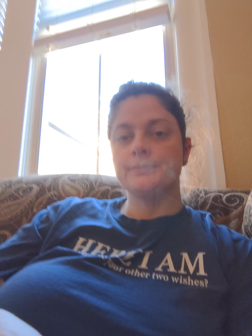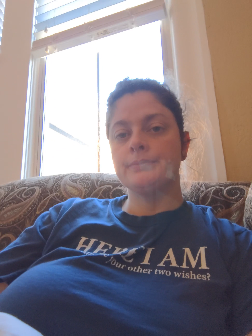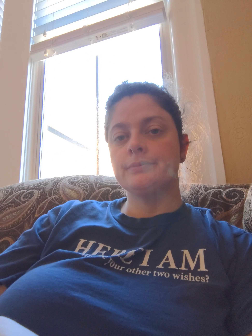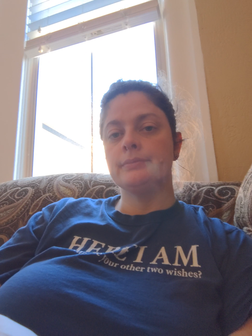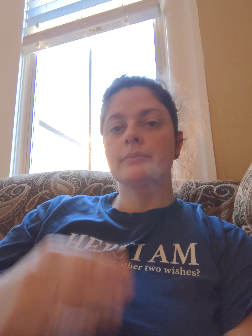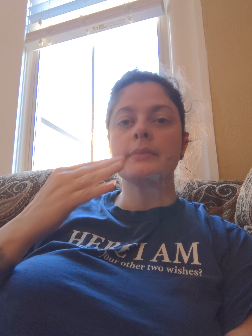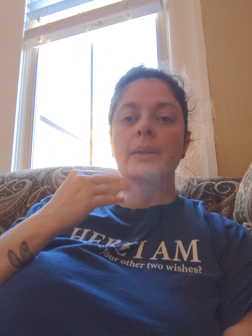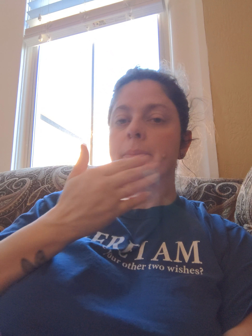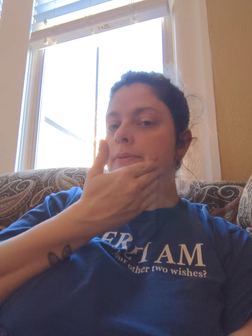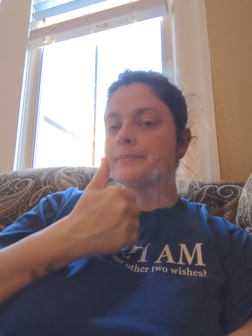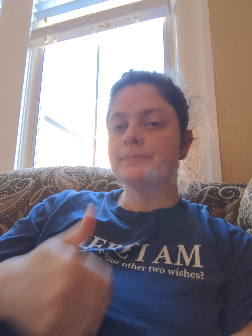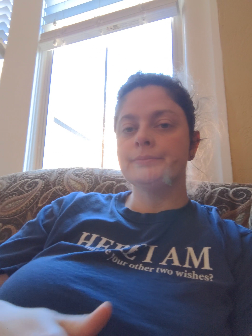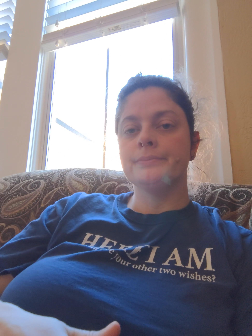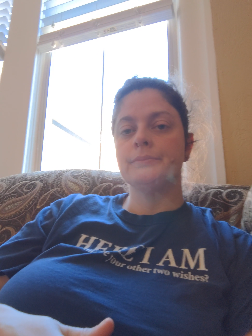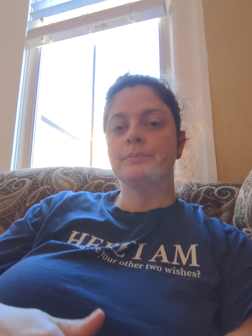napkin